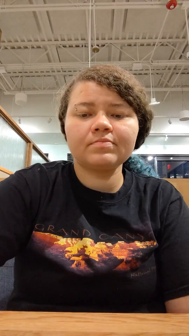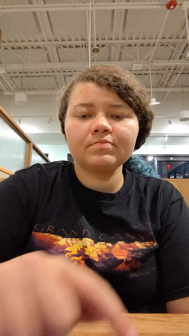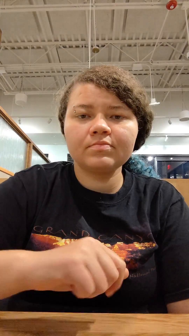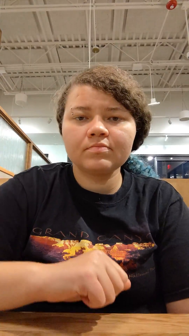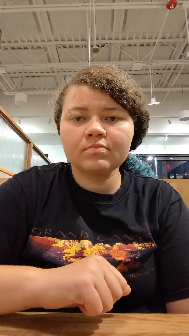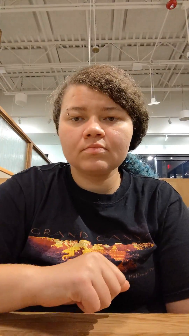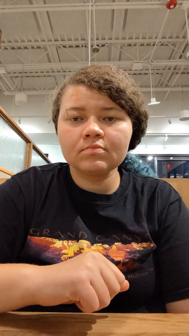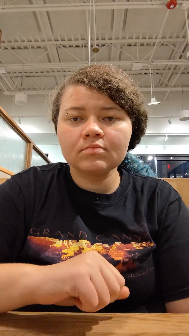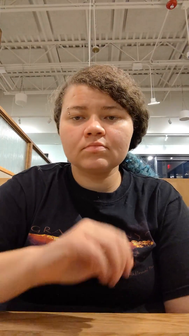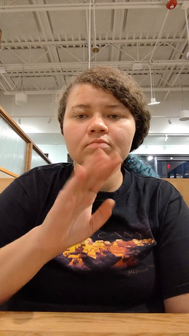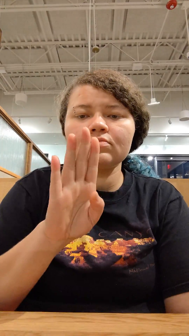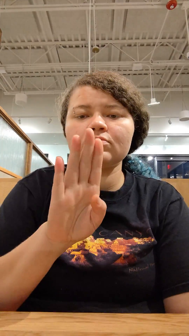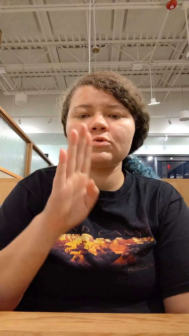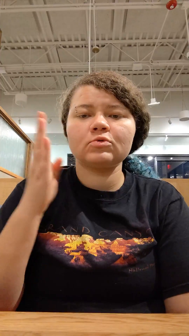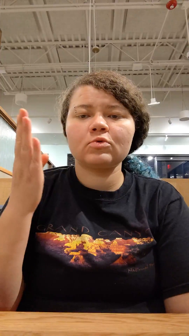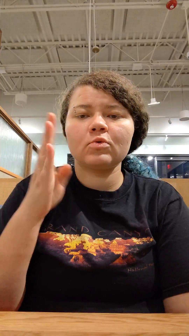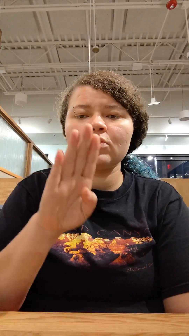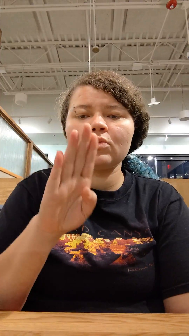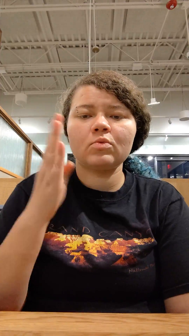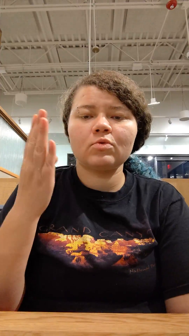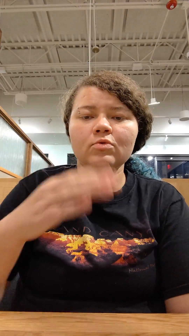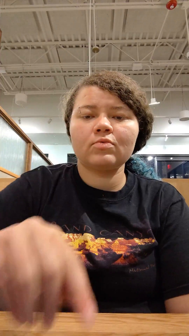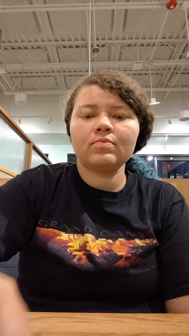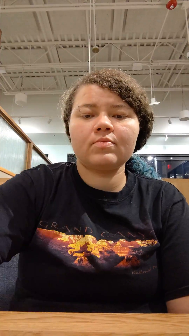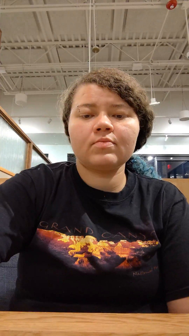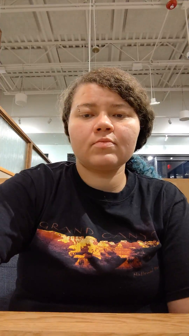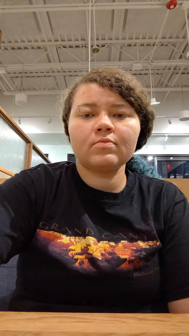door